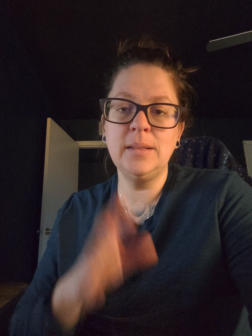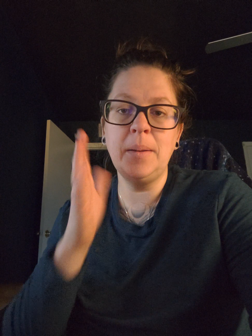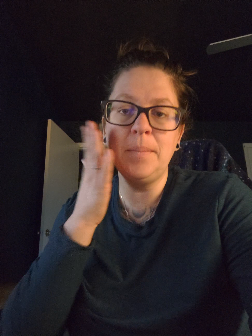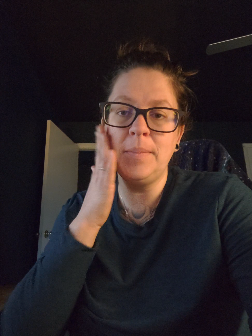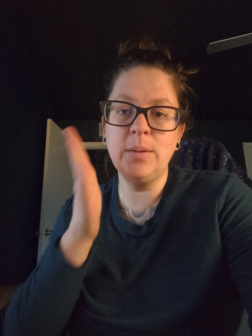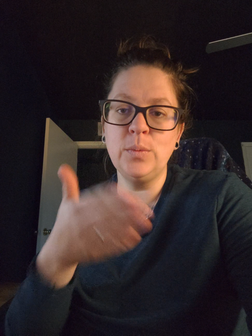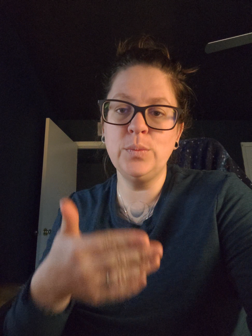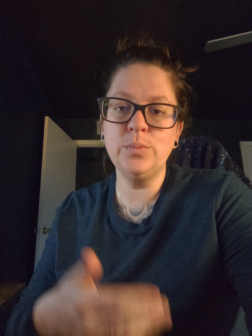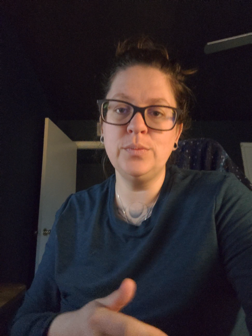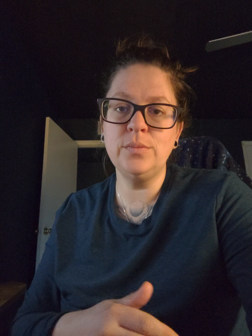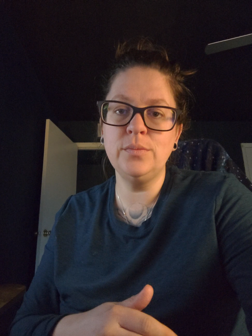bedroom